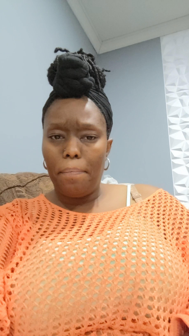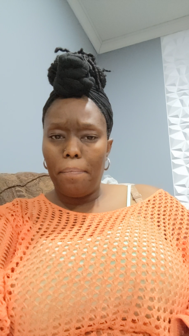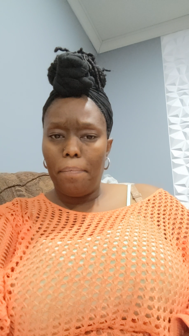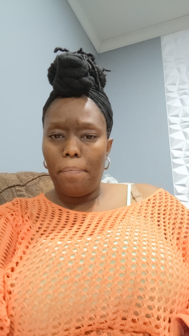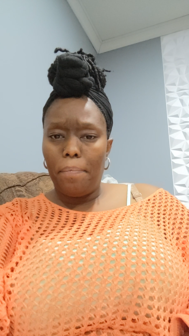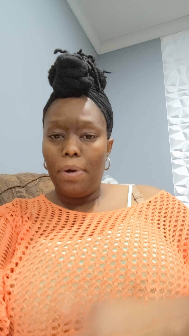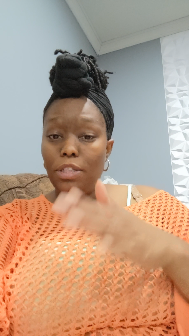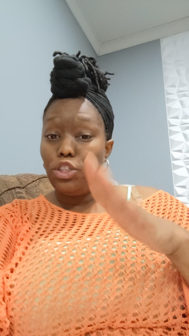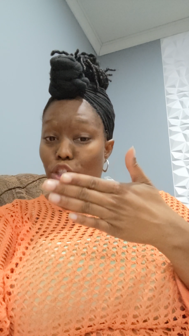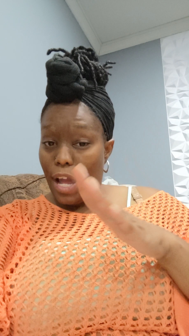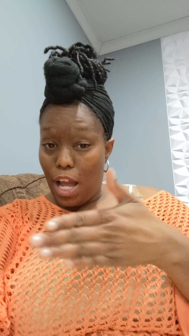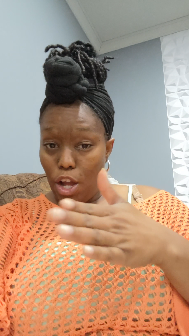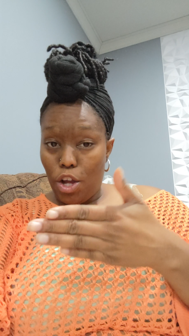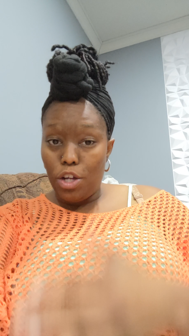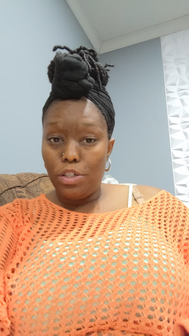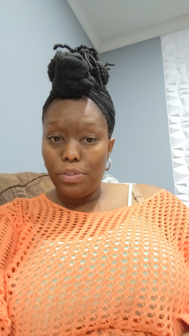share